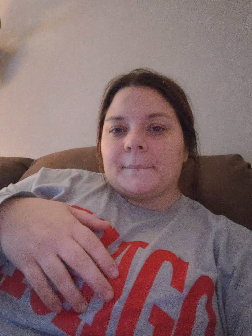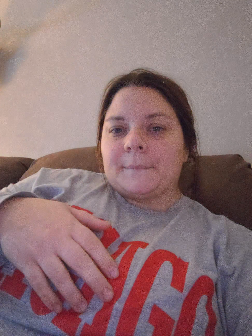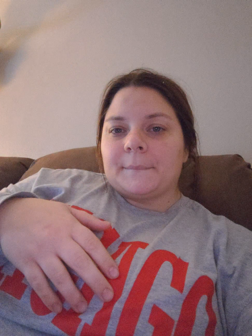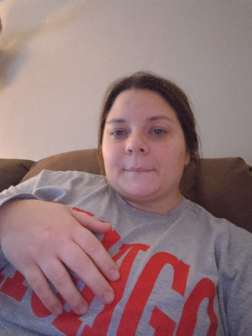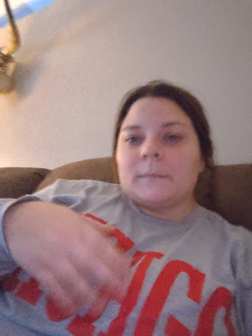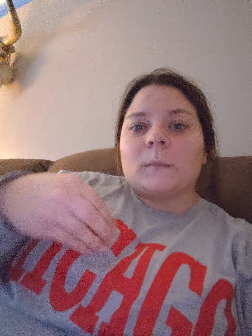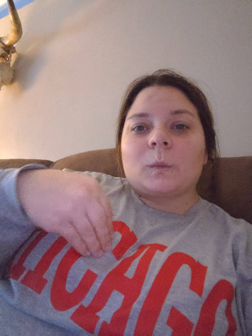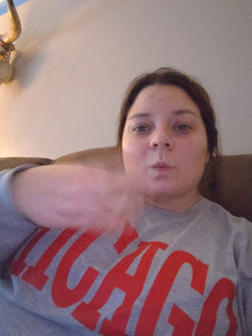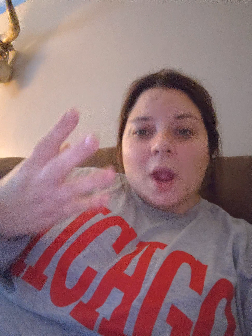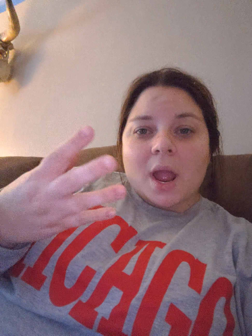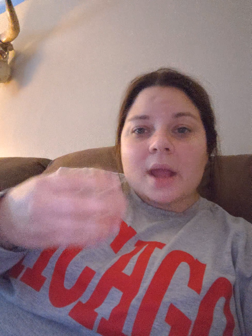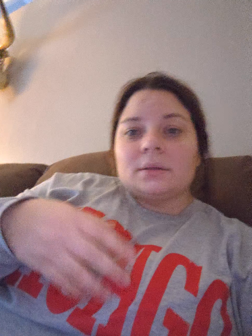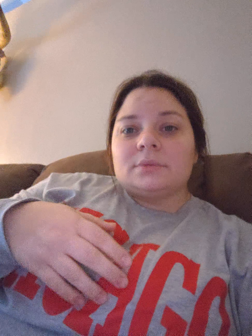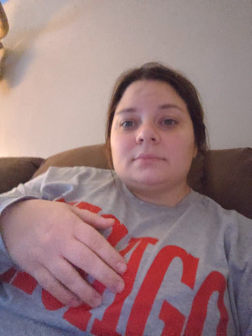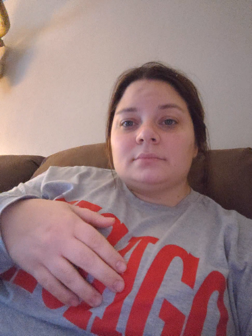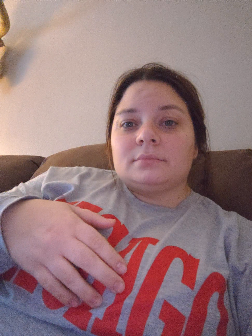white